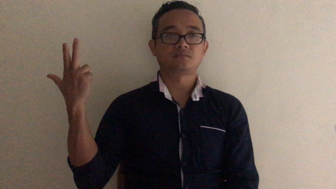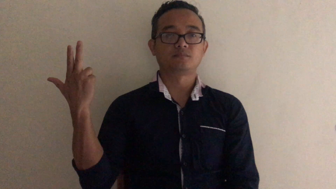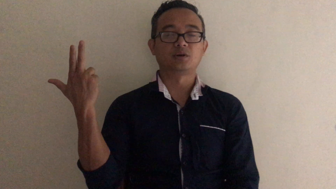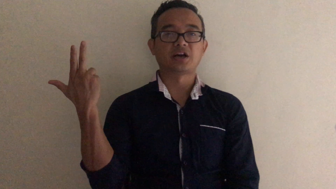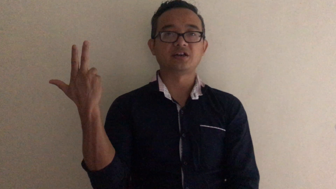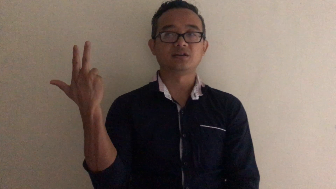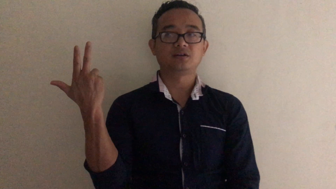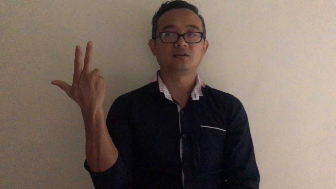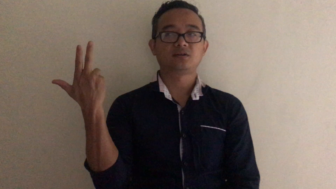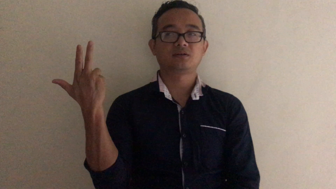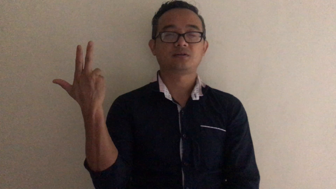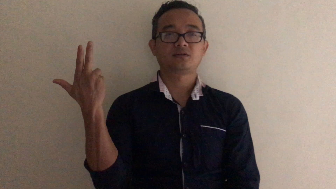ई